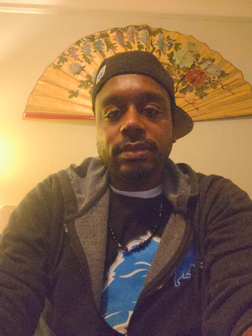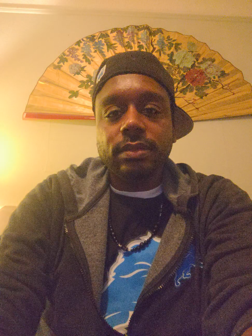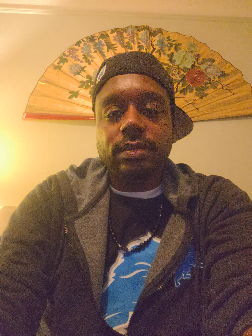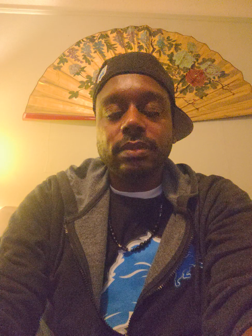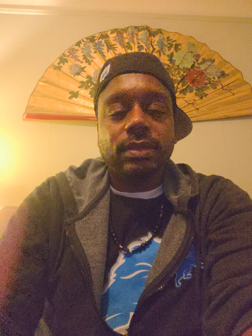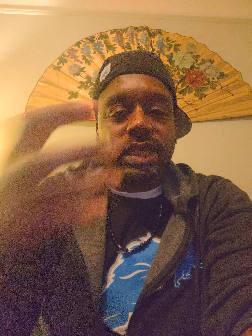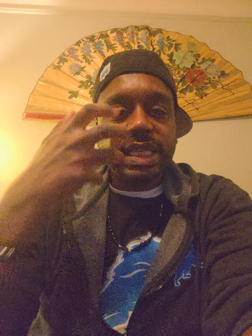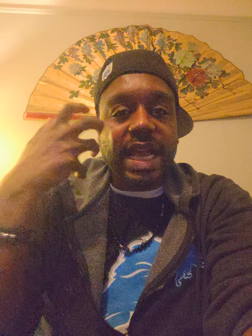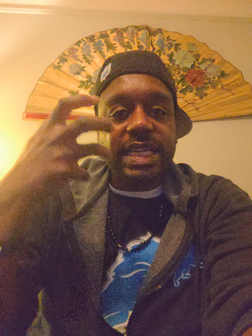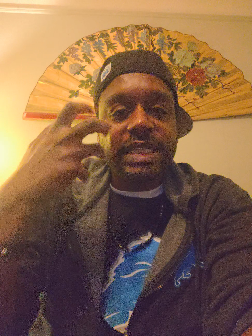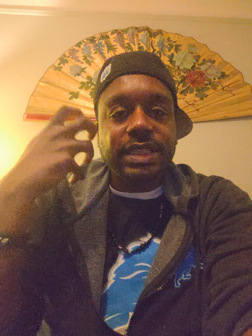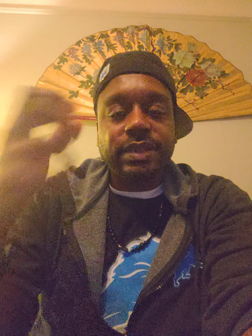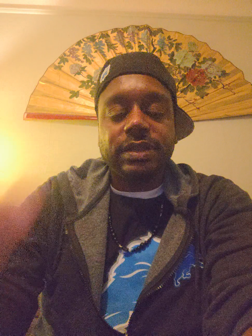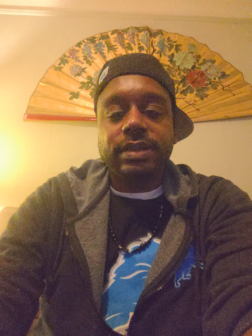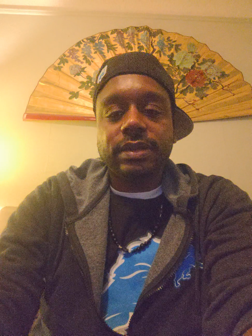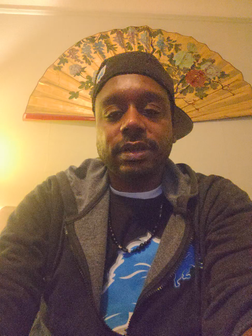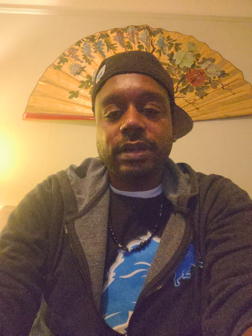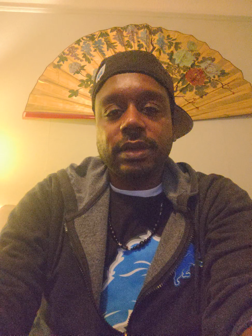tiger